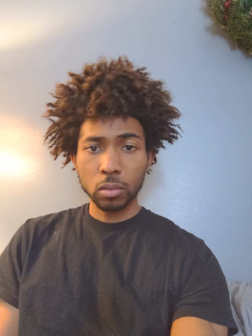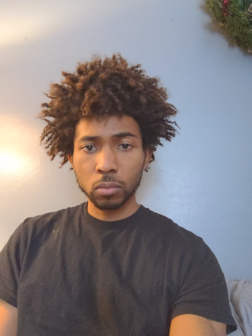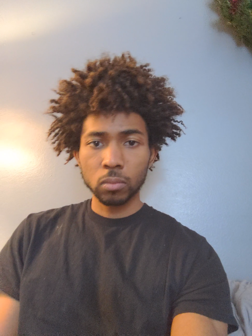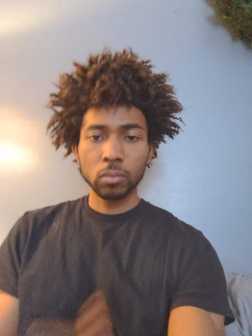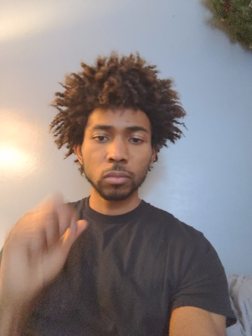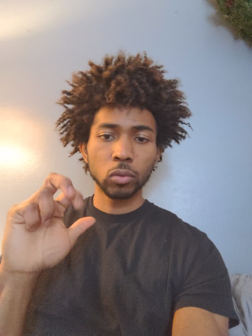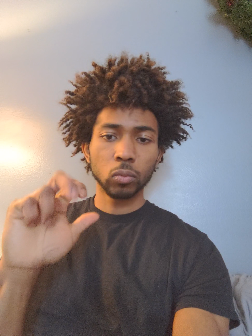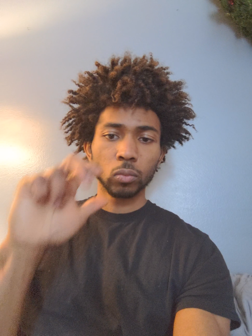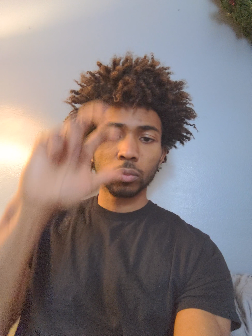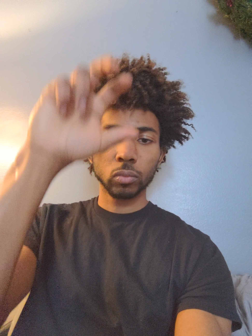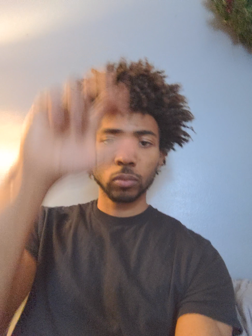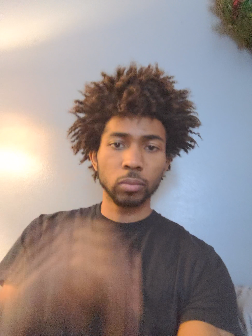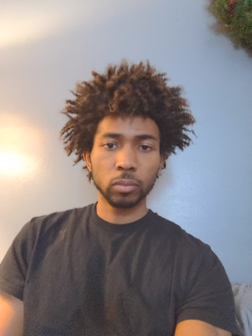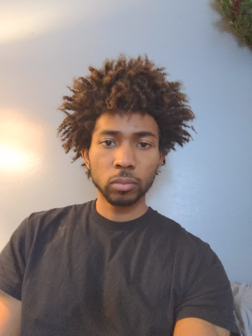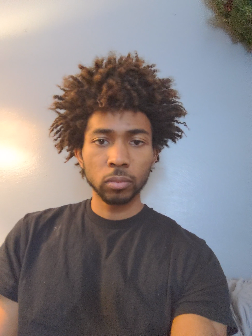stairs